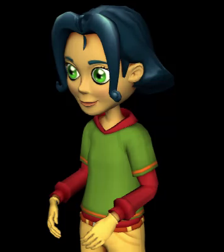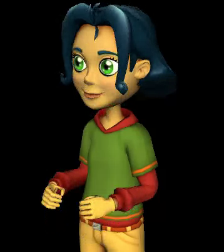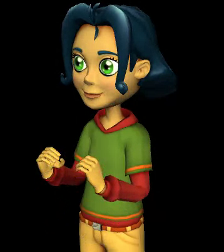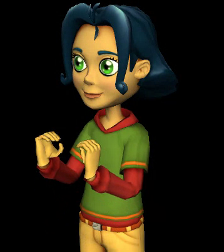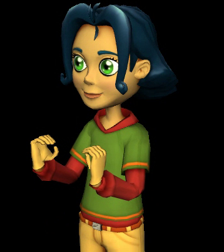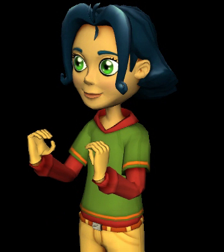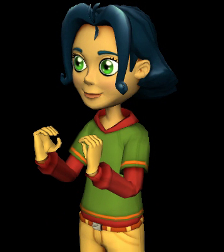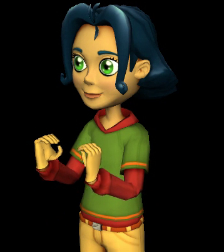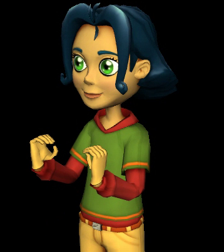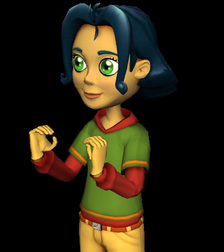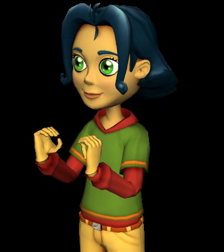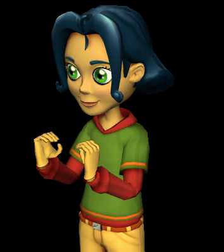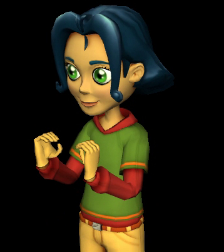عم